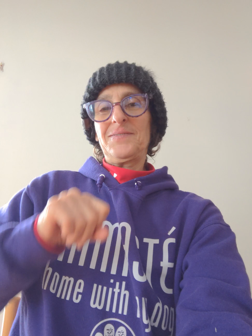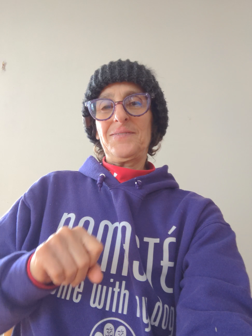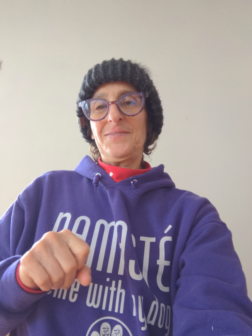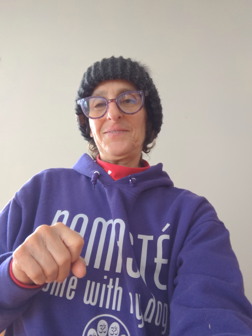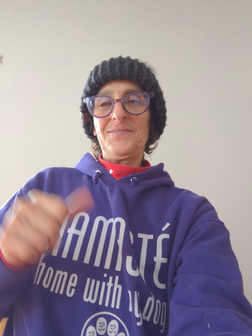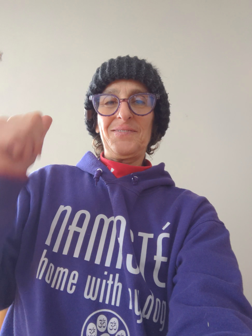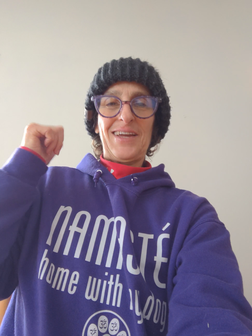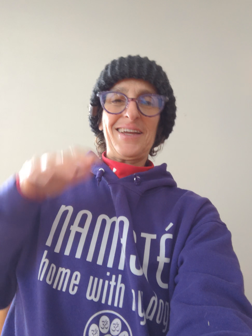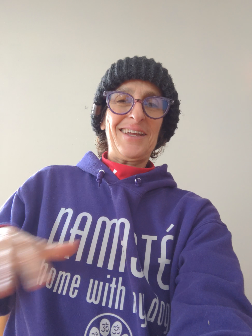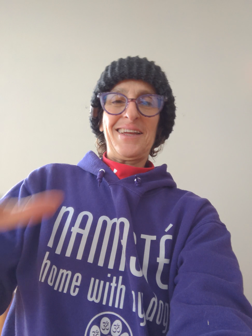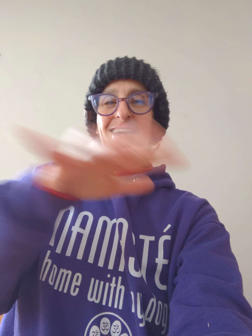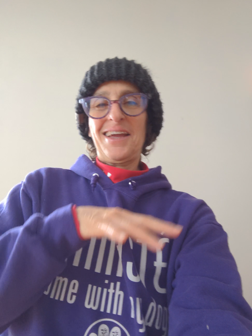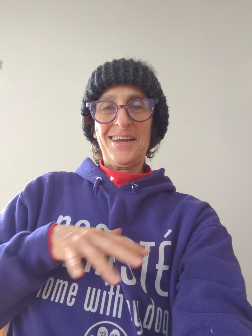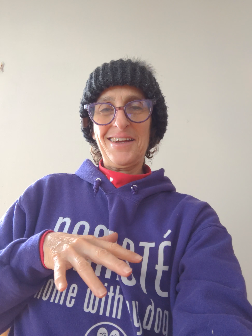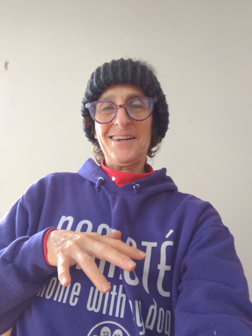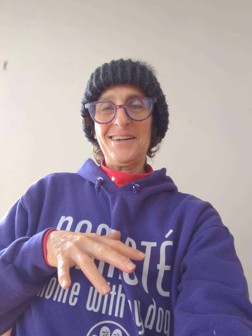backyard